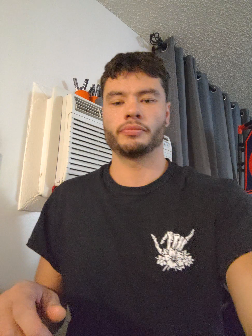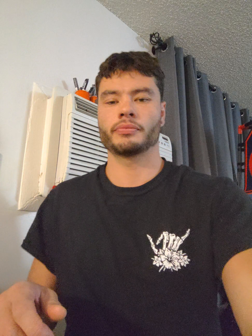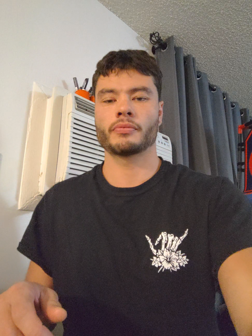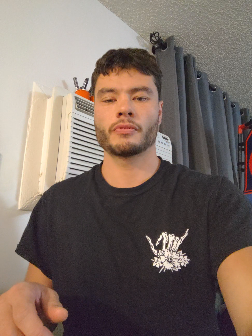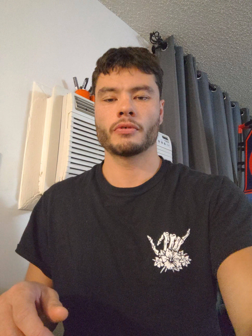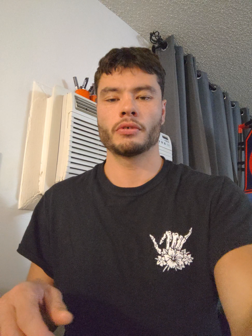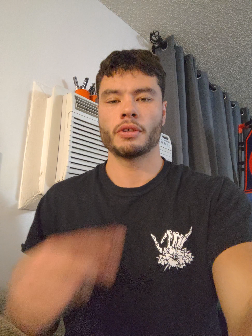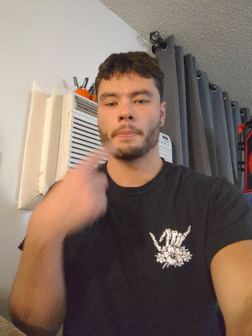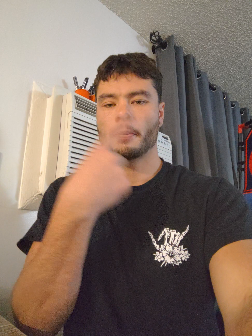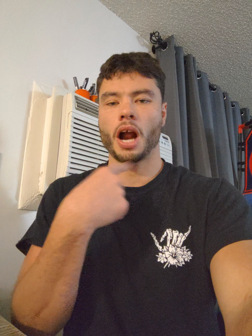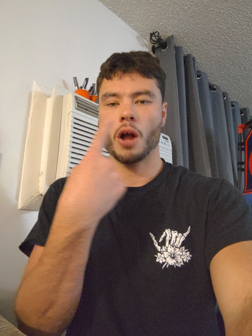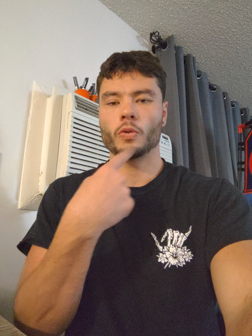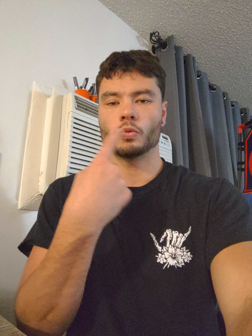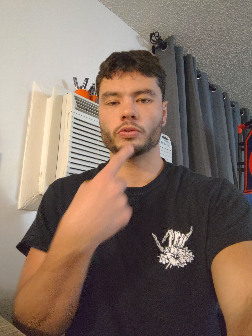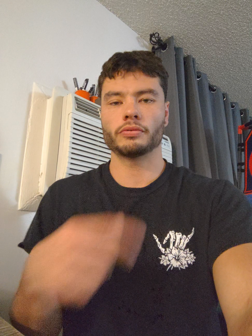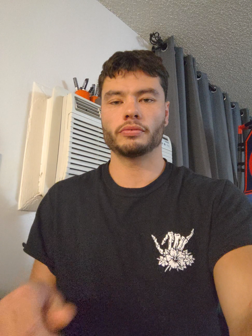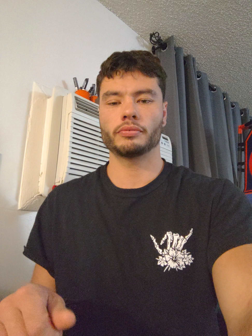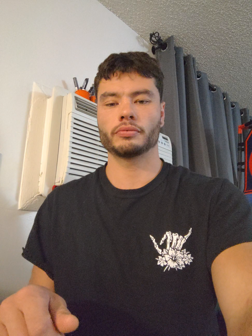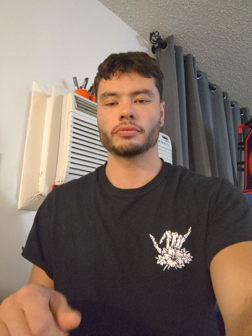mouth